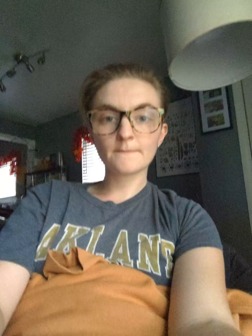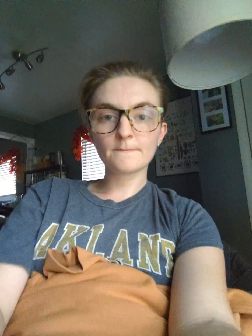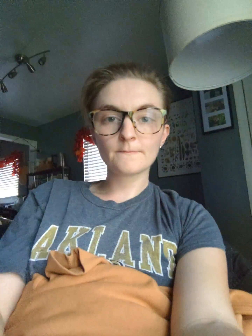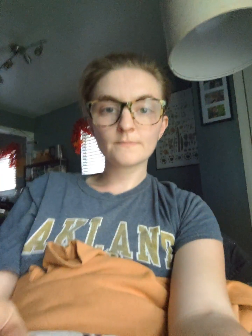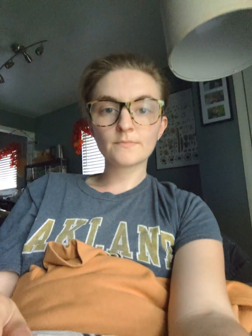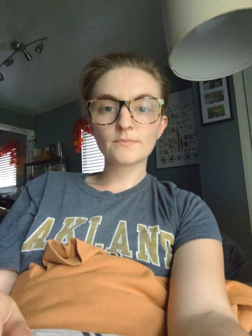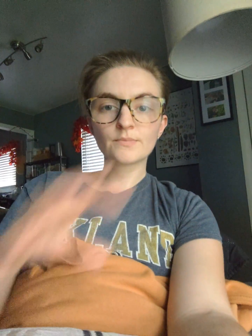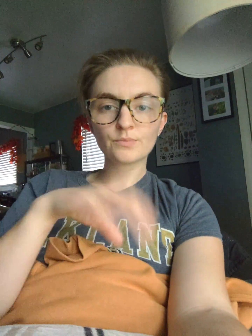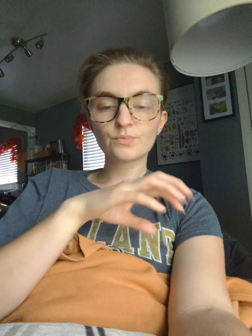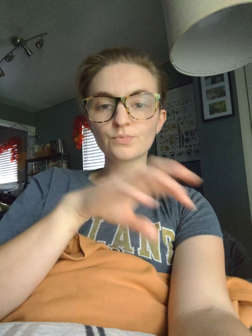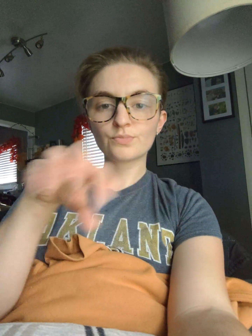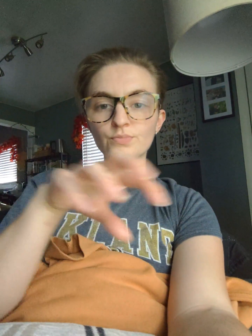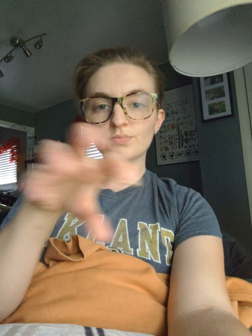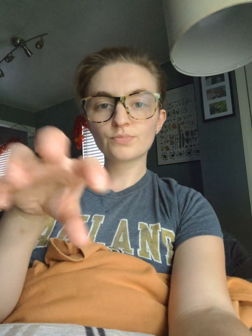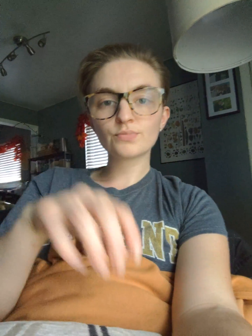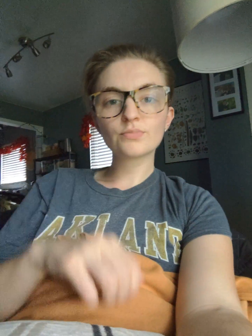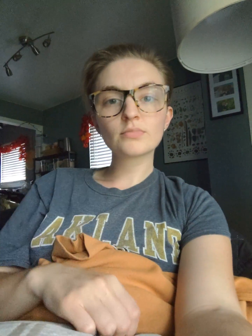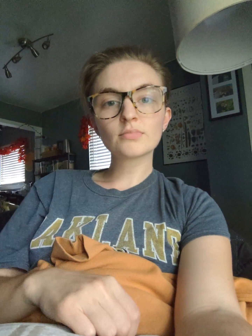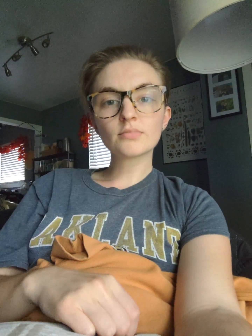block